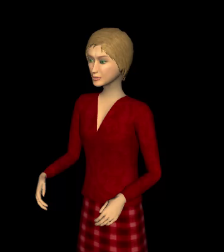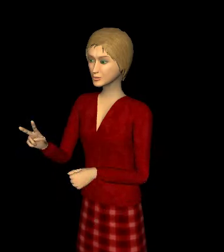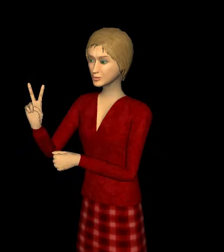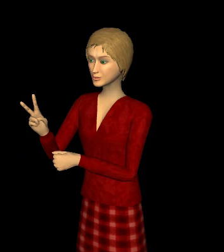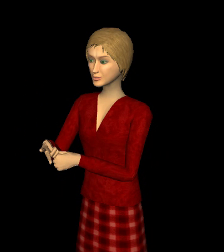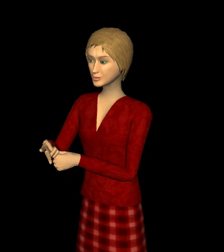سيء